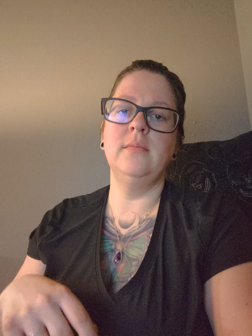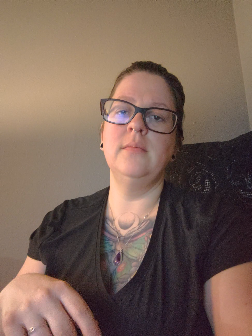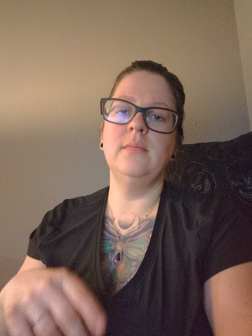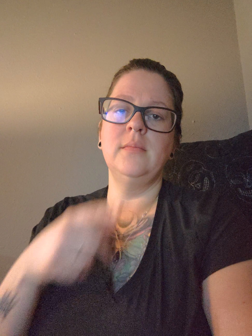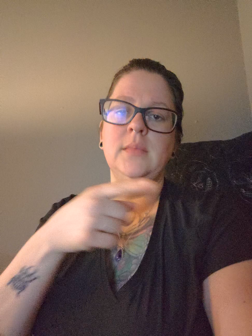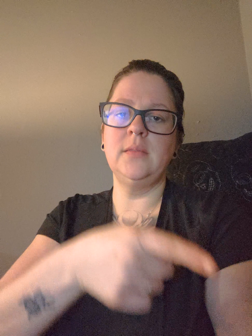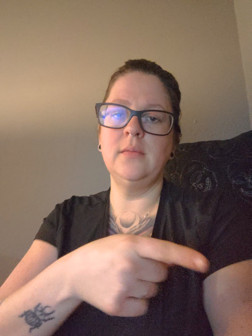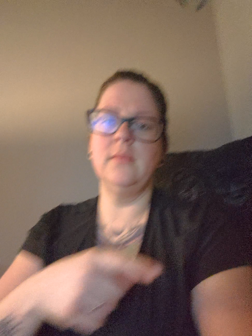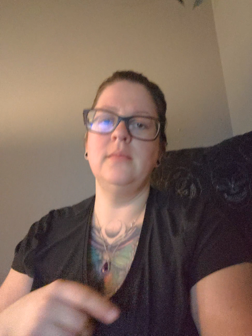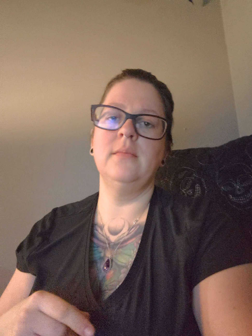he/she/it